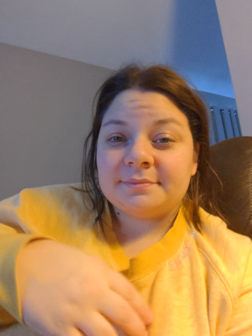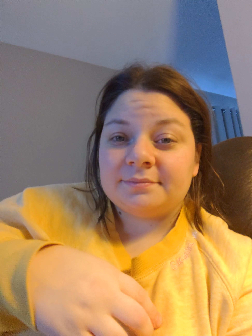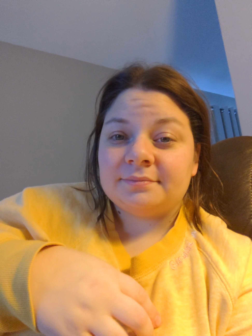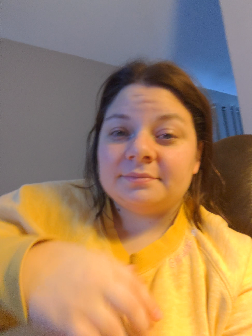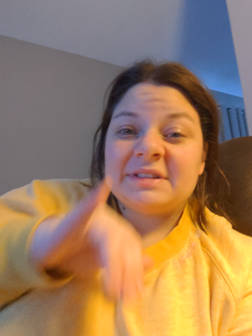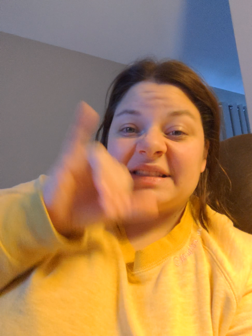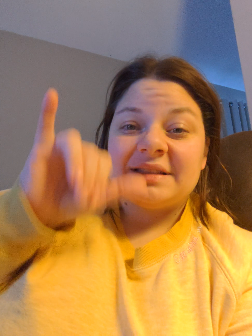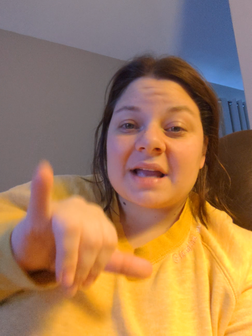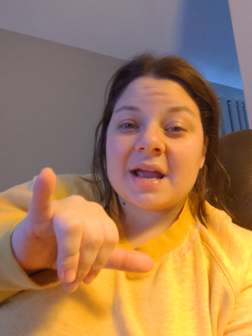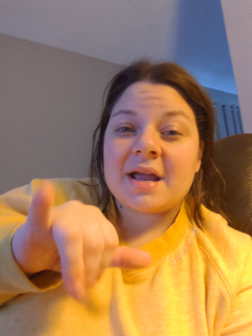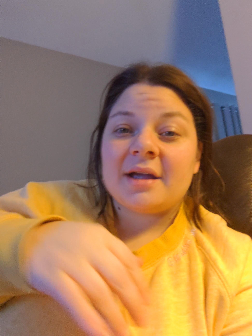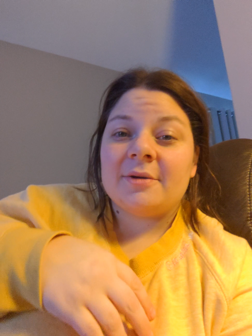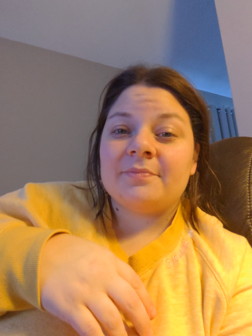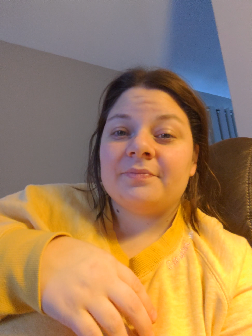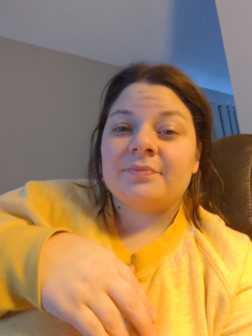stay